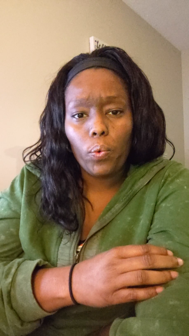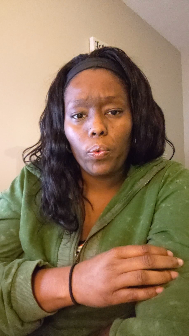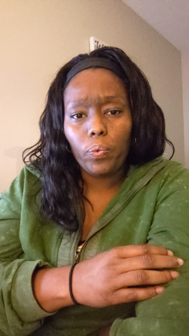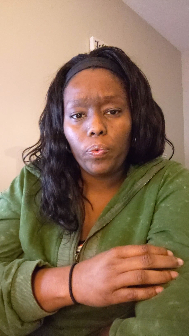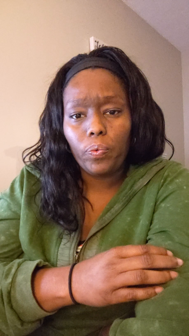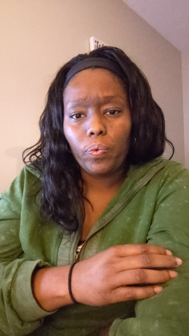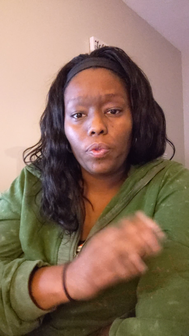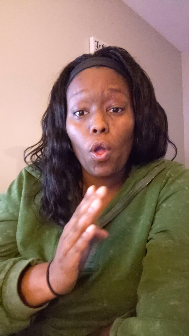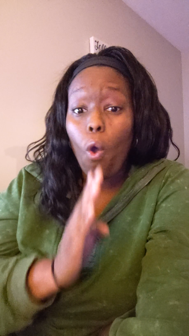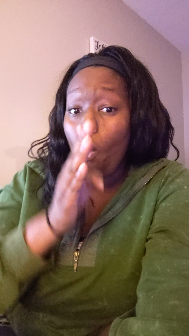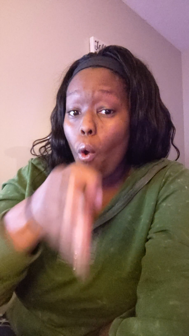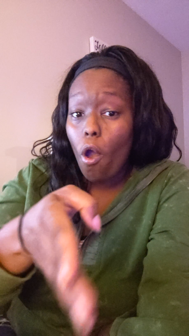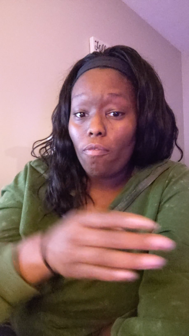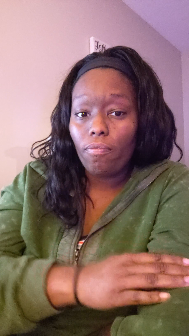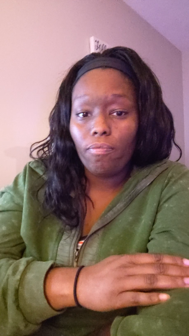over